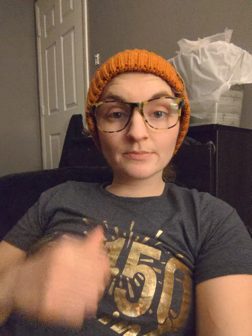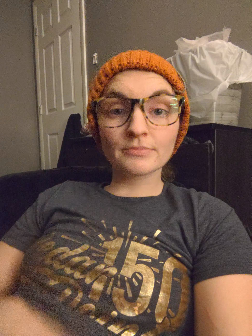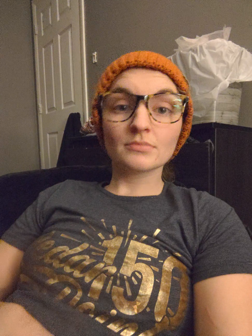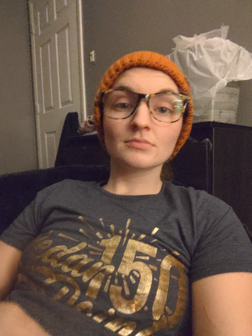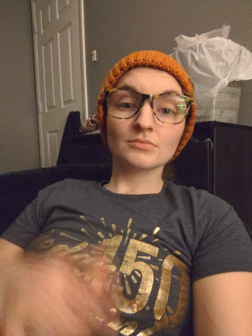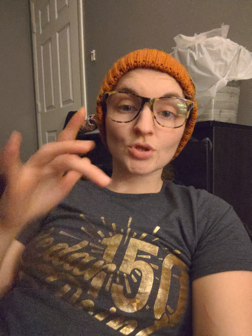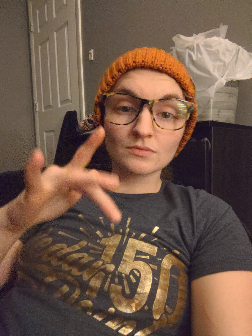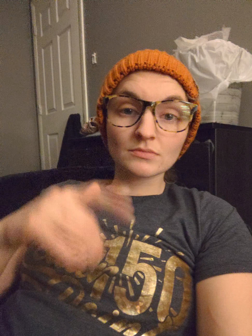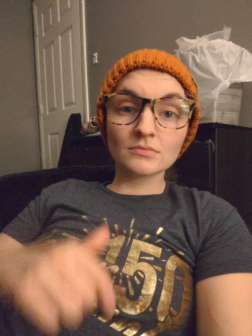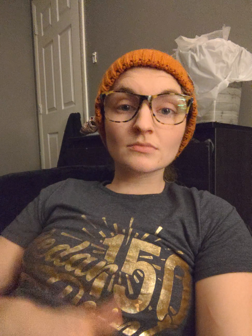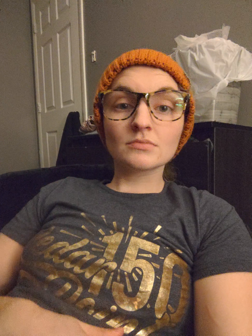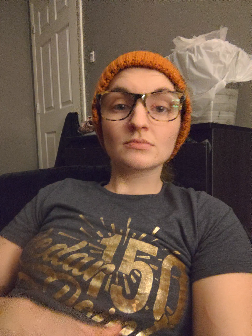touch